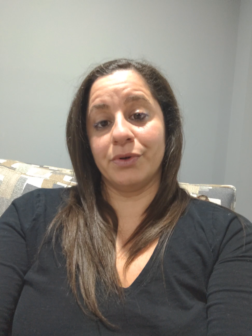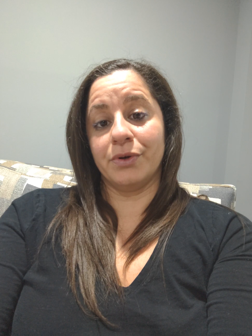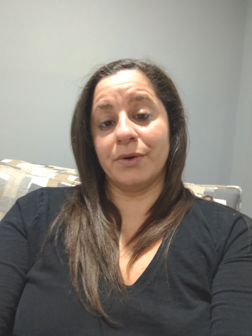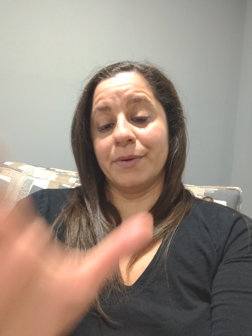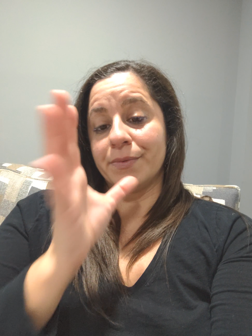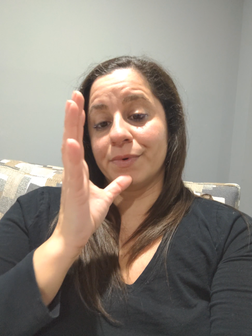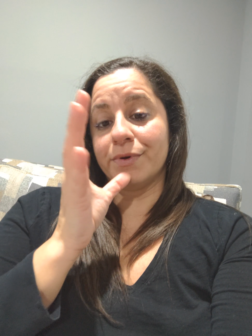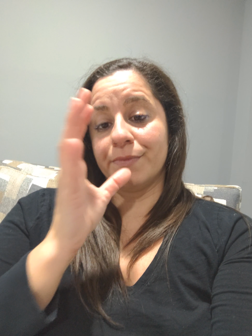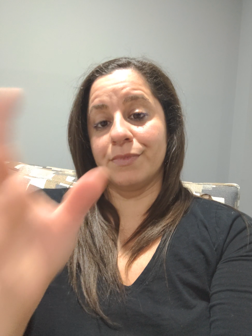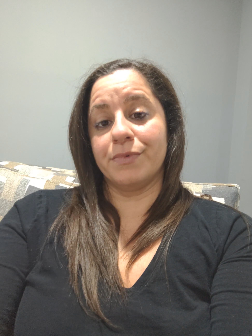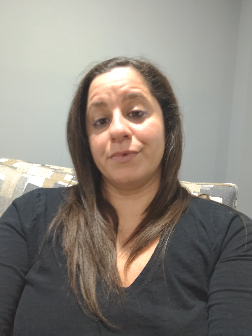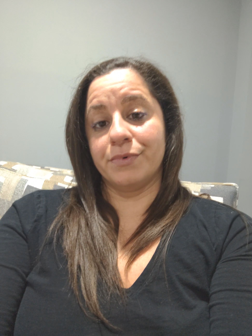mom